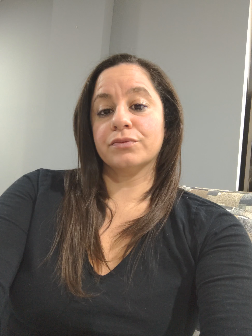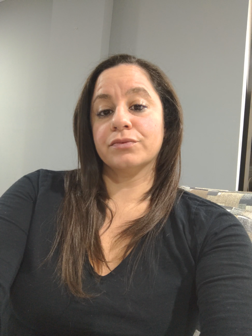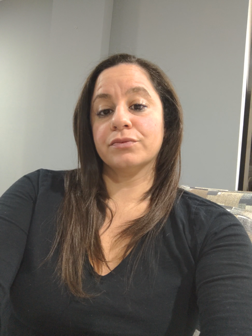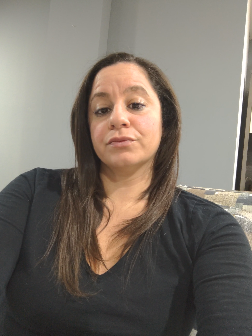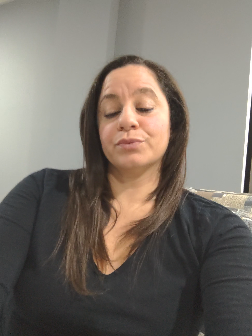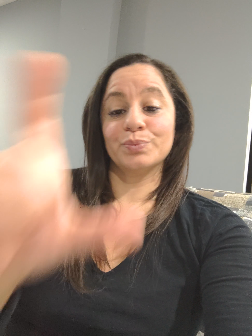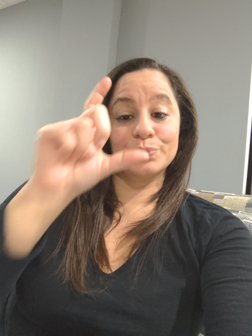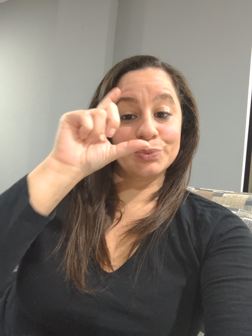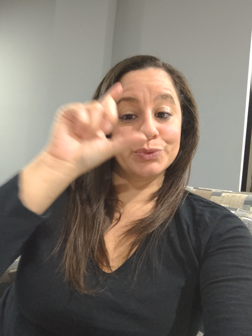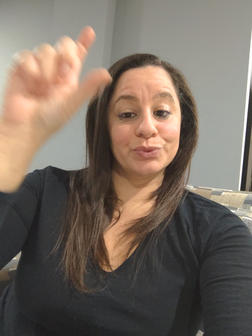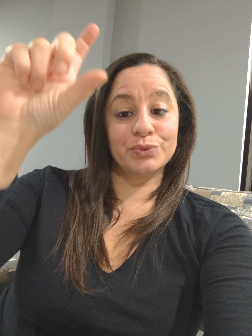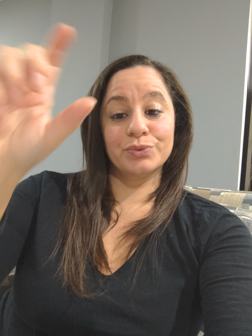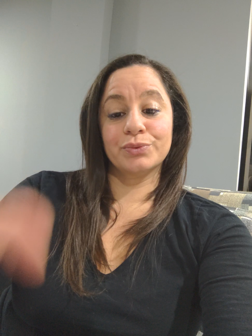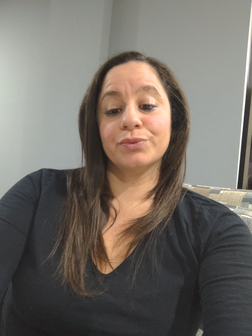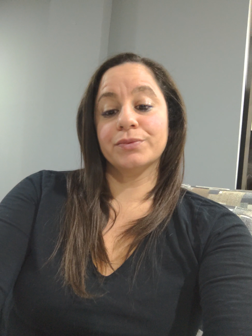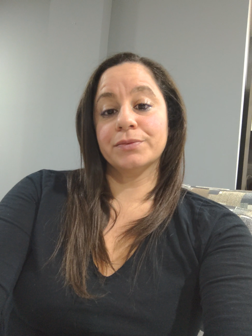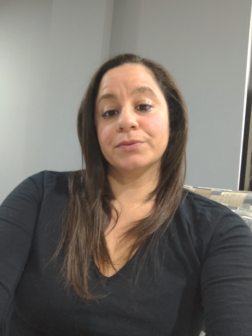moon